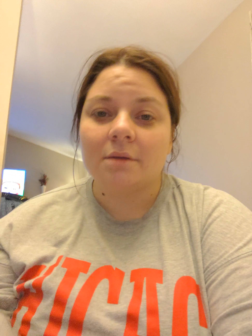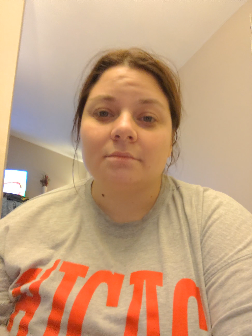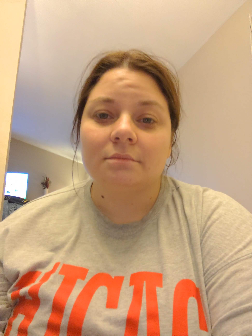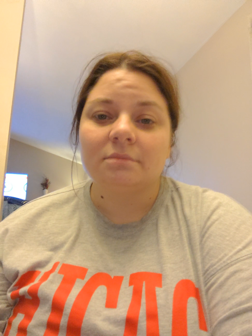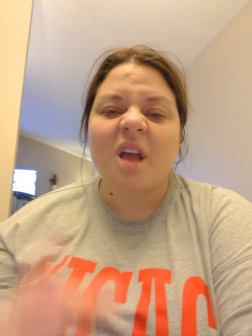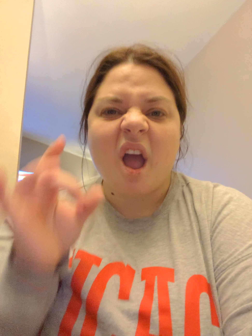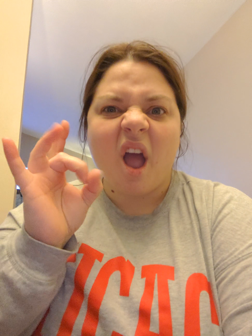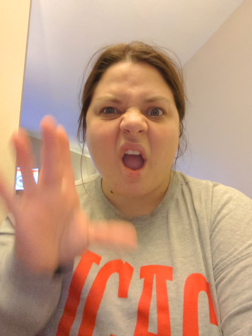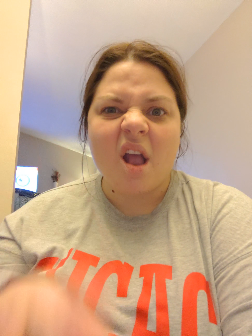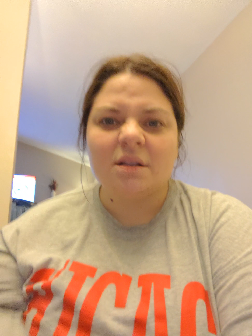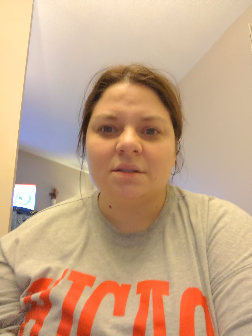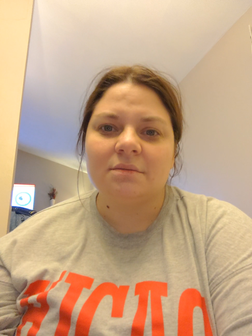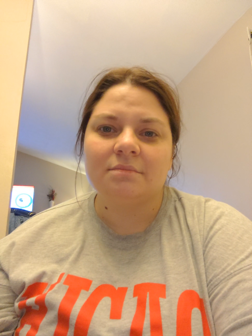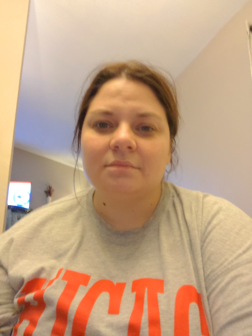hate